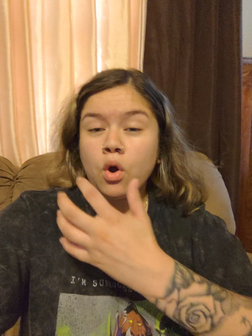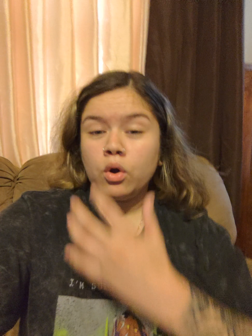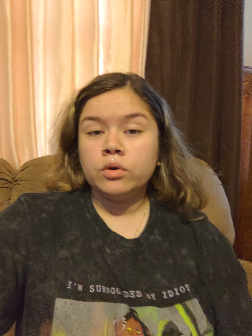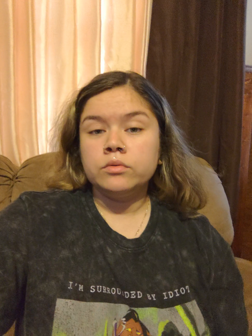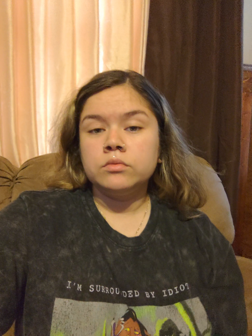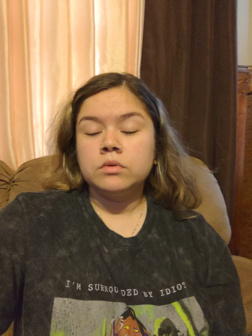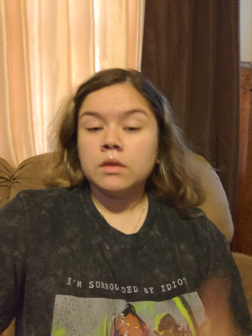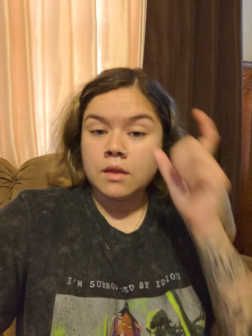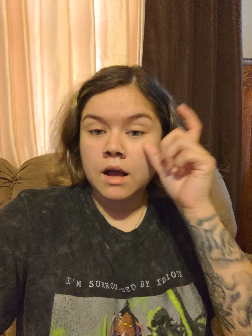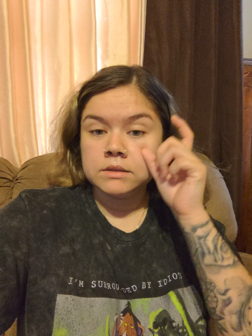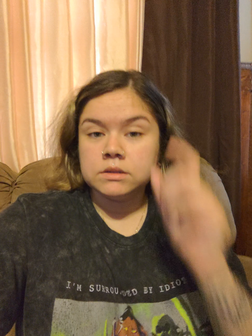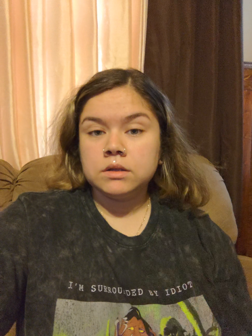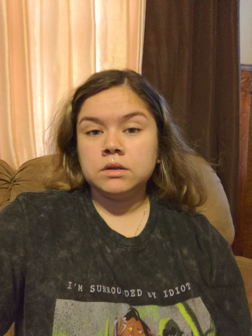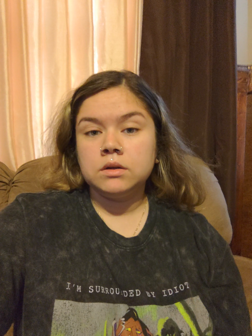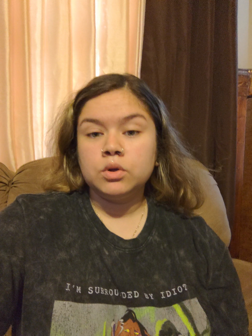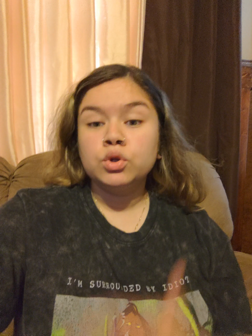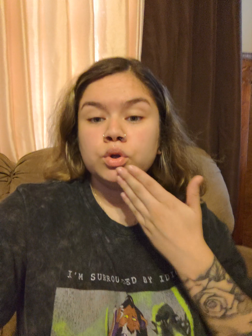glasses